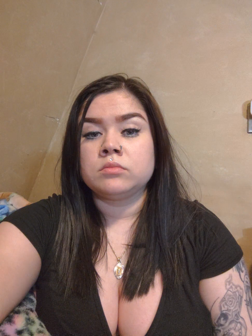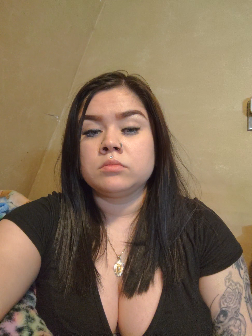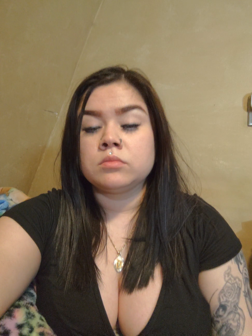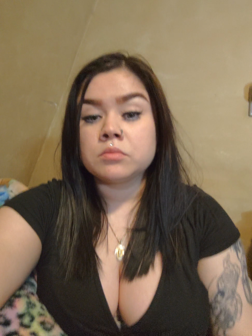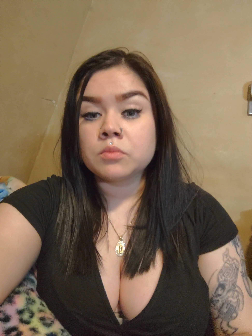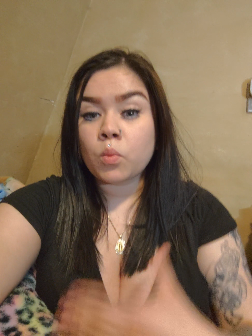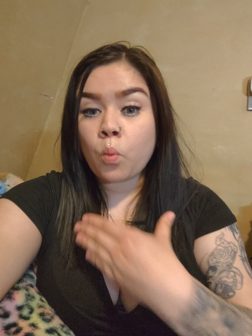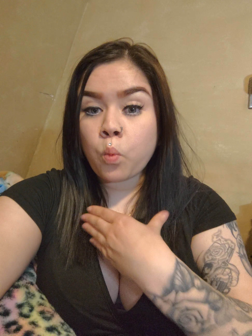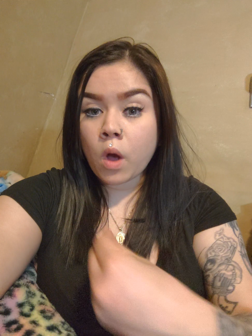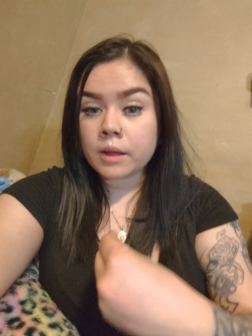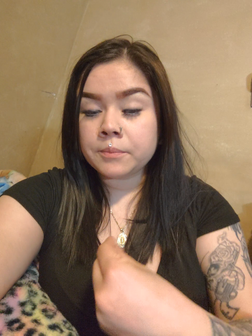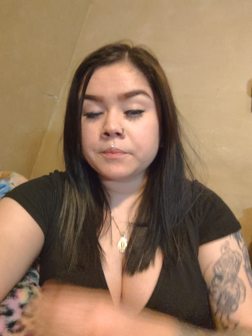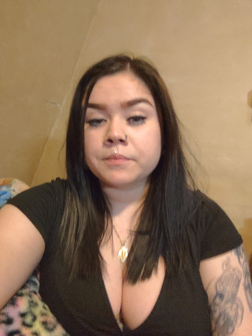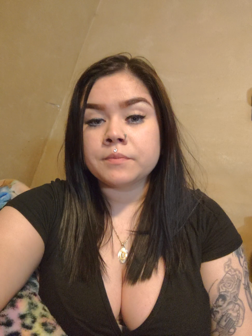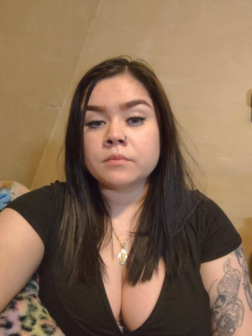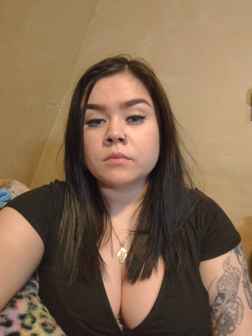white